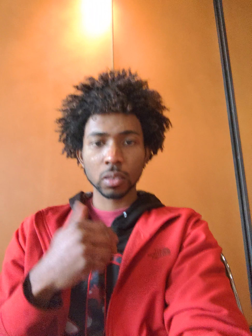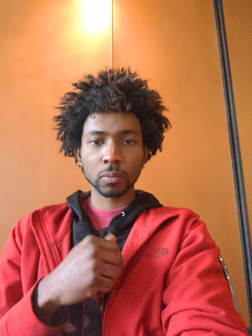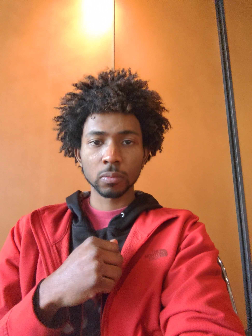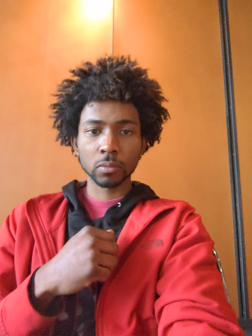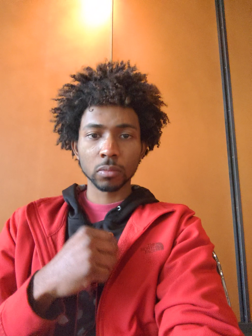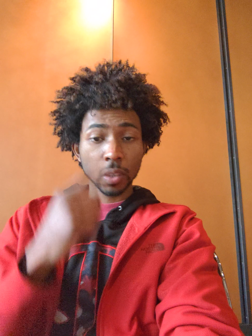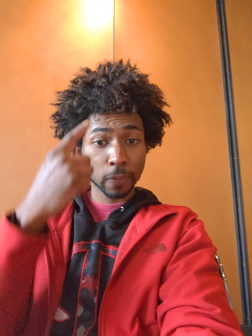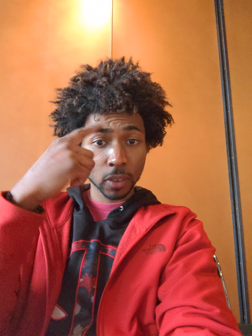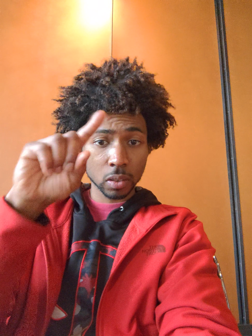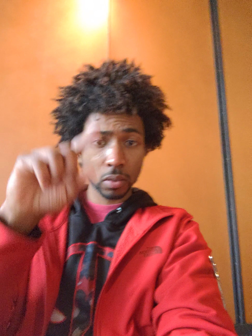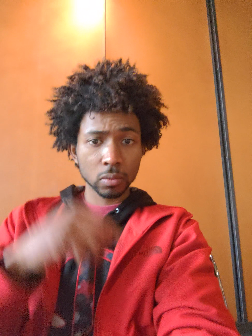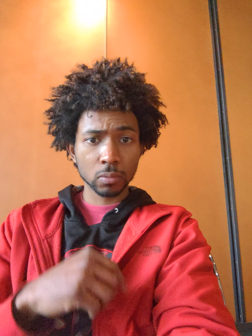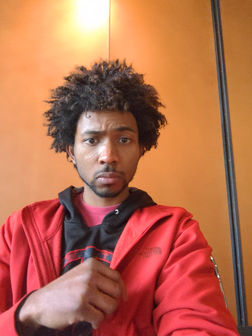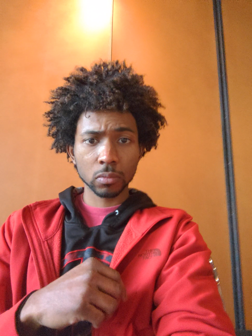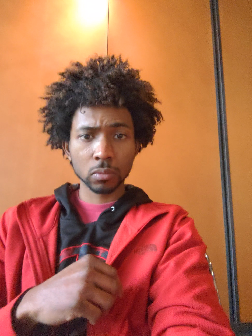for